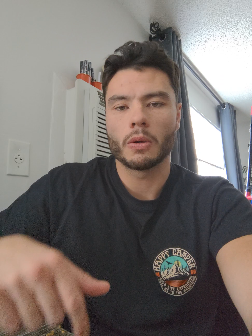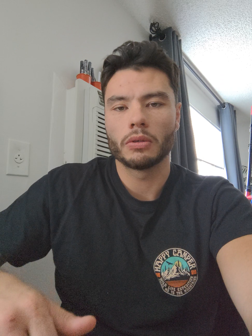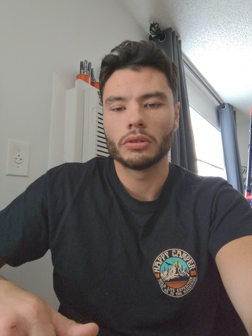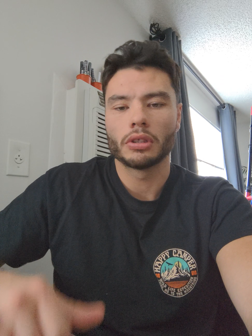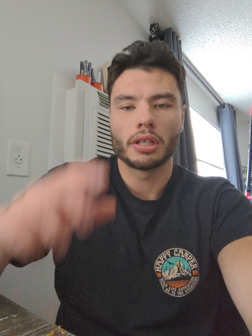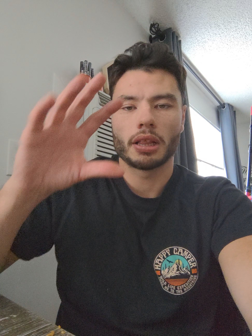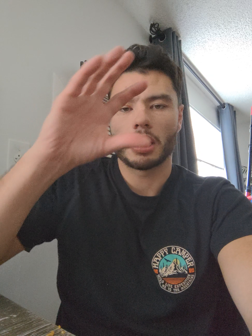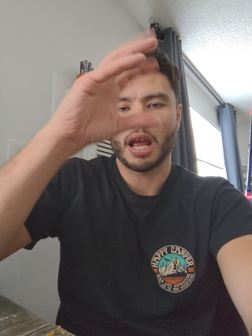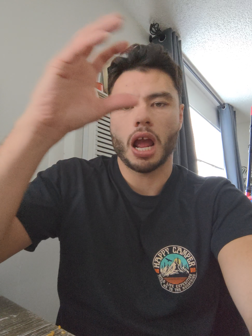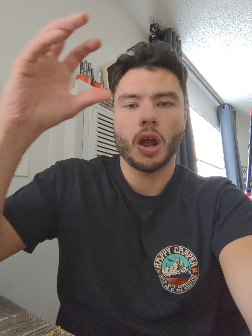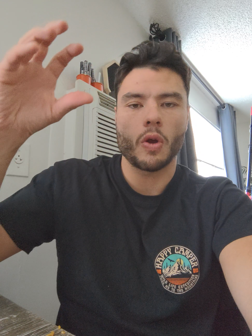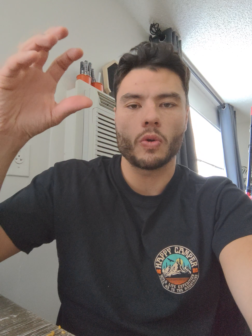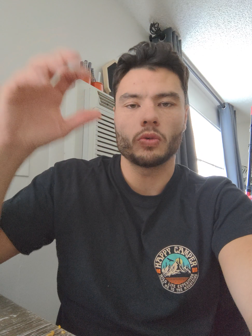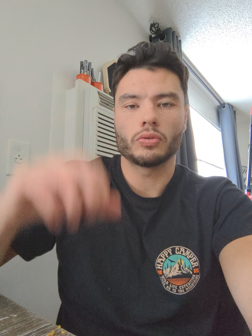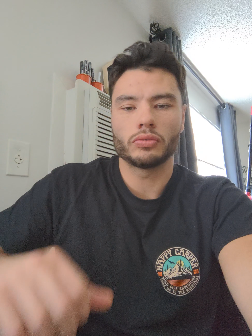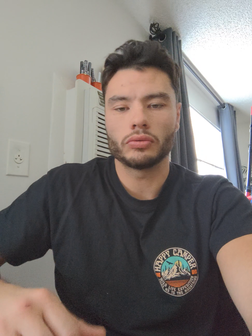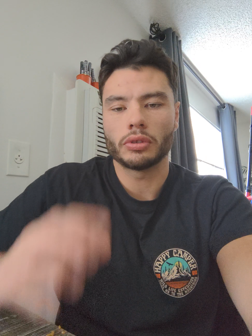cloud